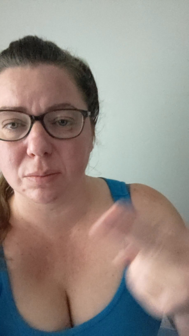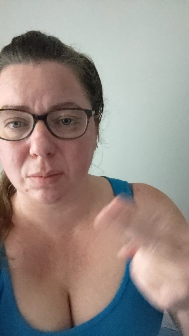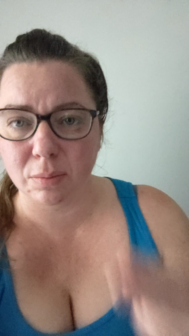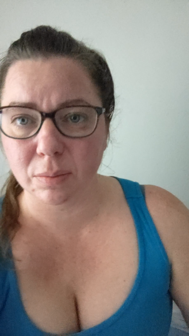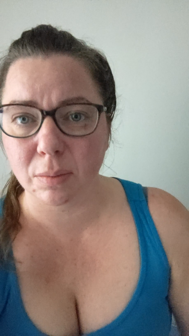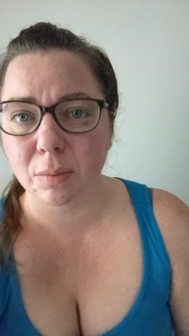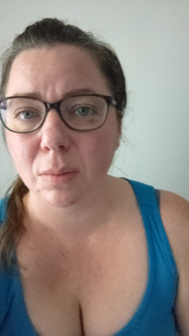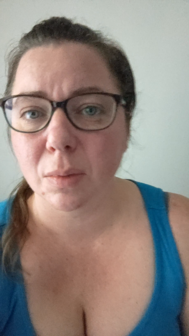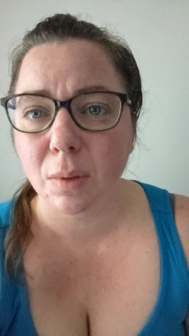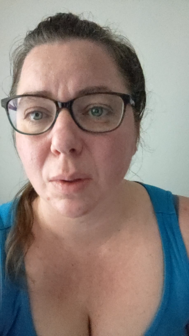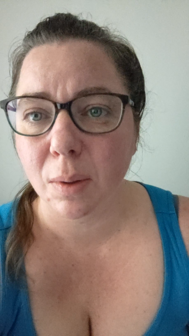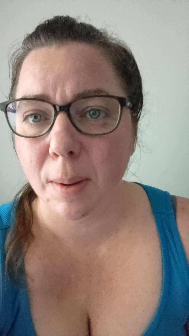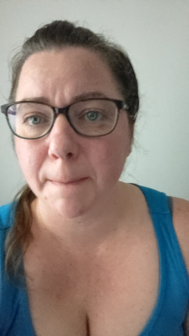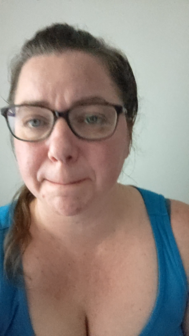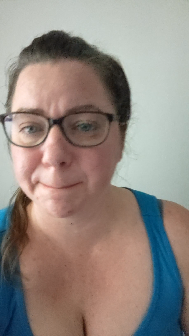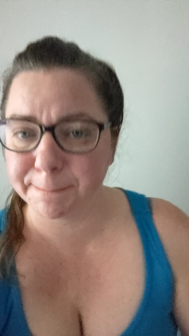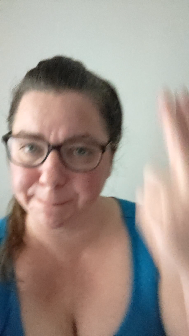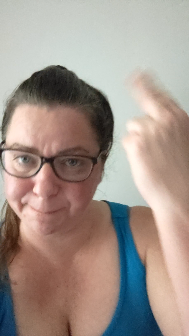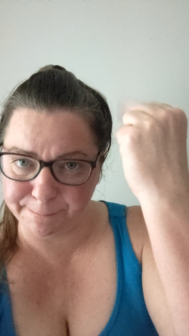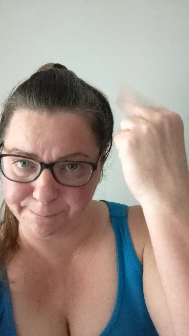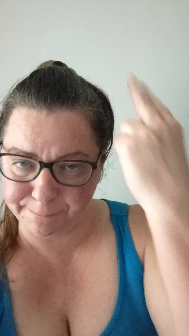rabbit